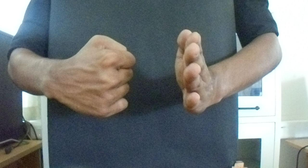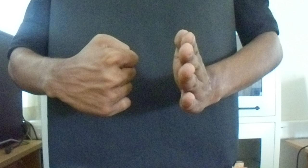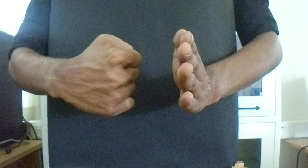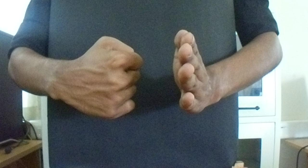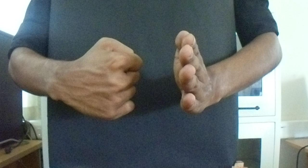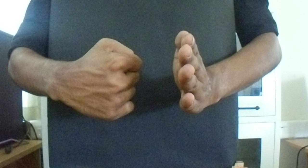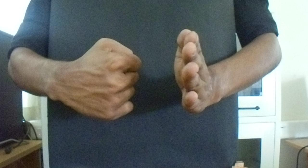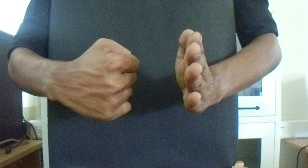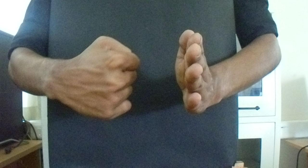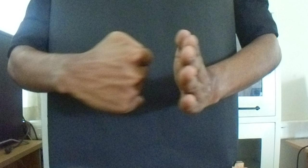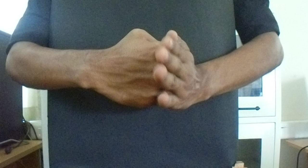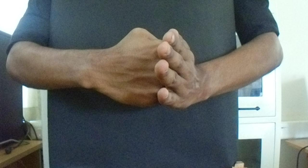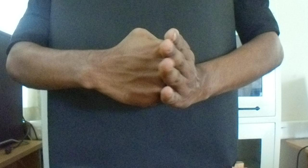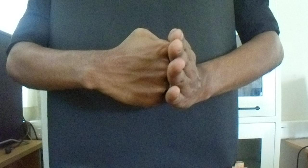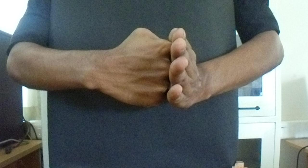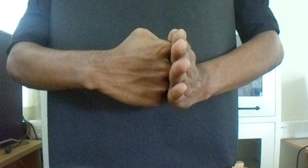accident